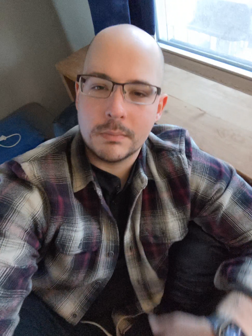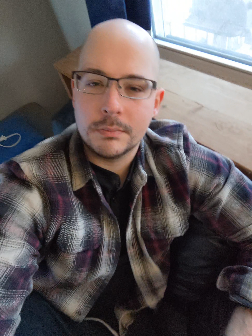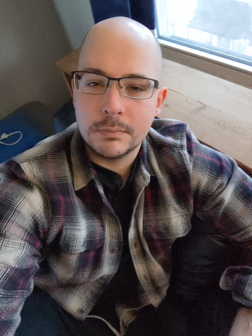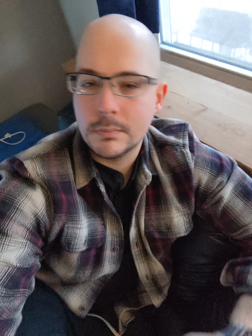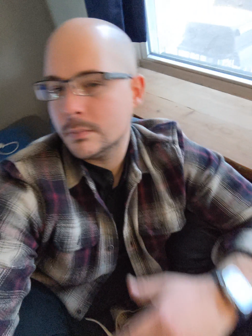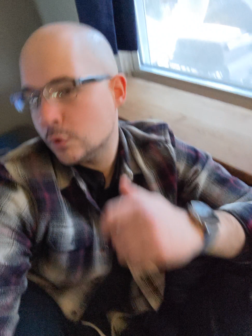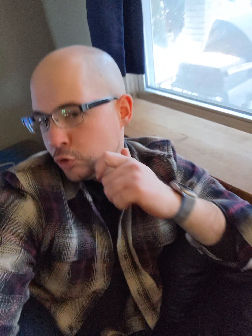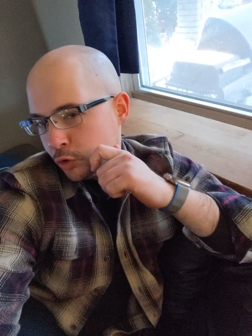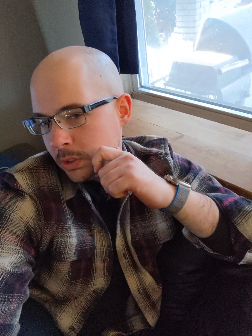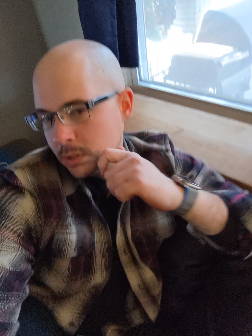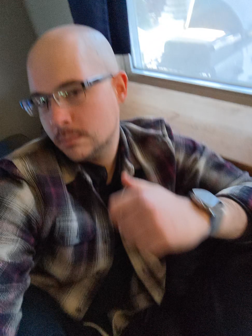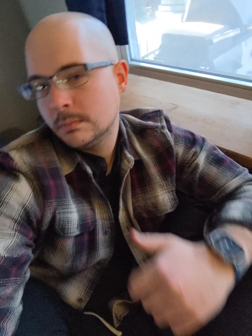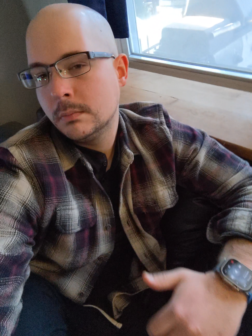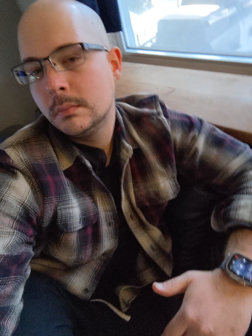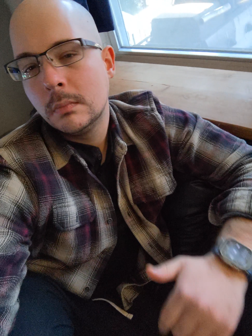cheek